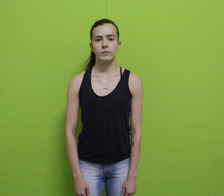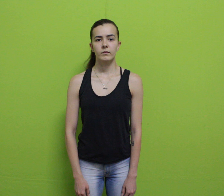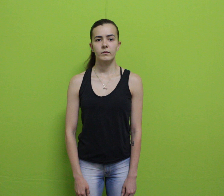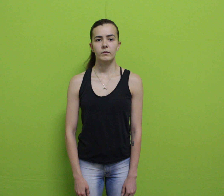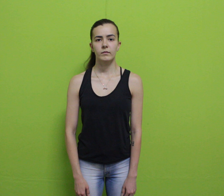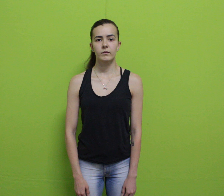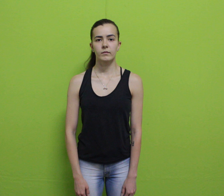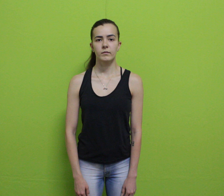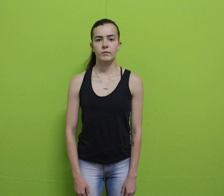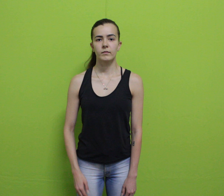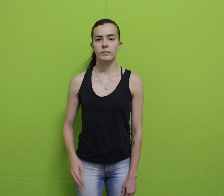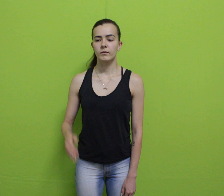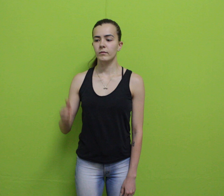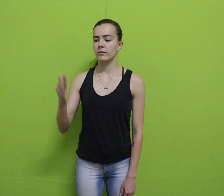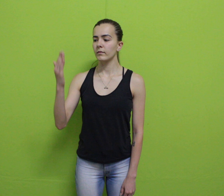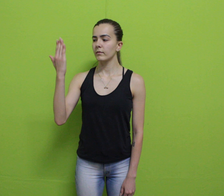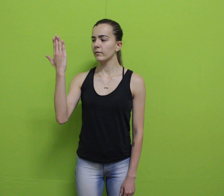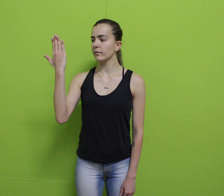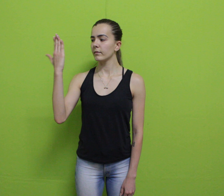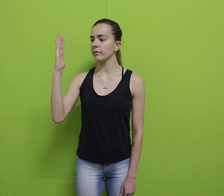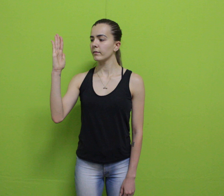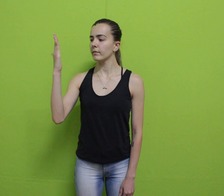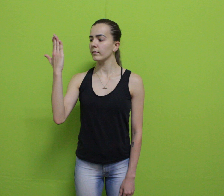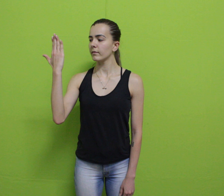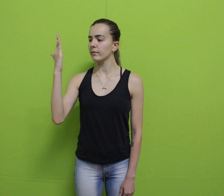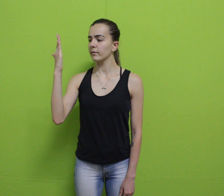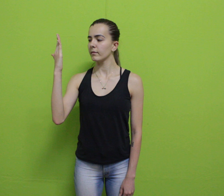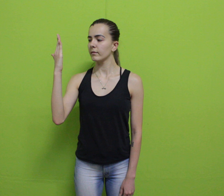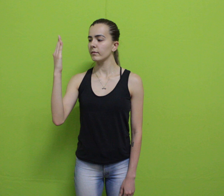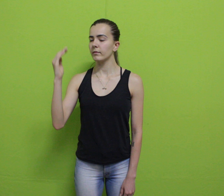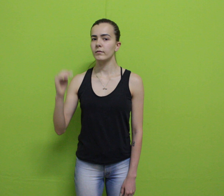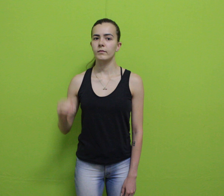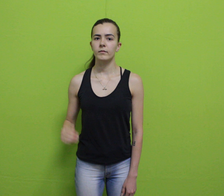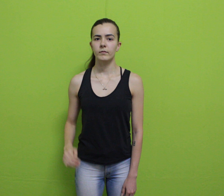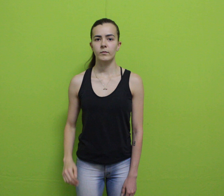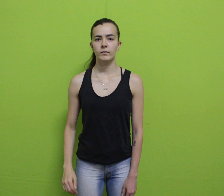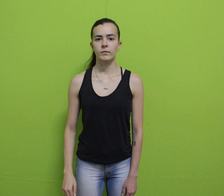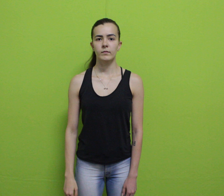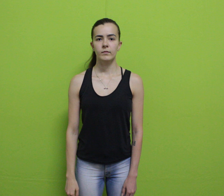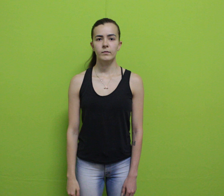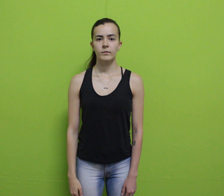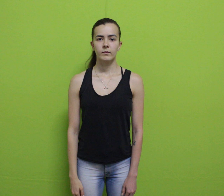espelho